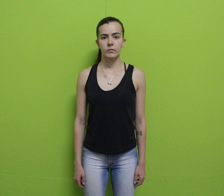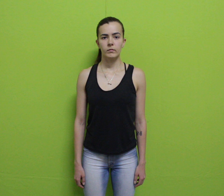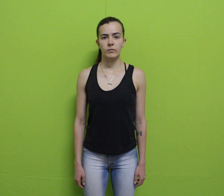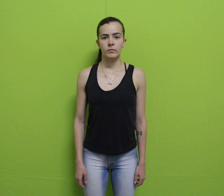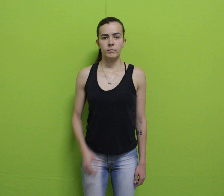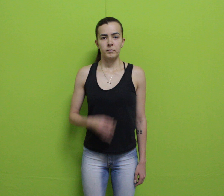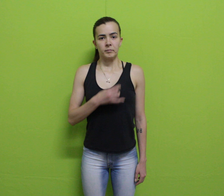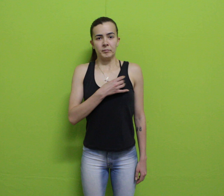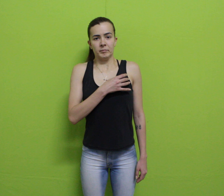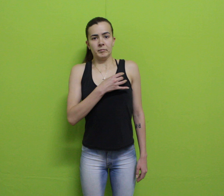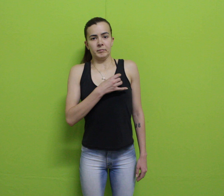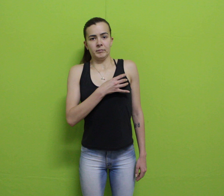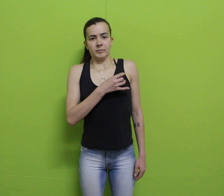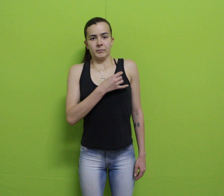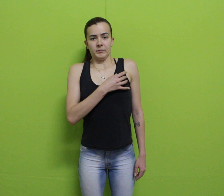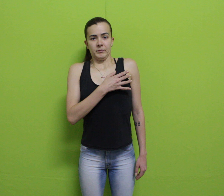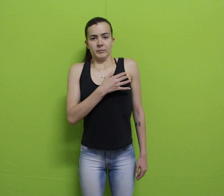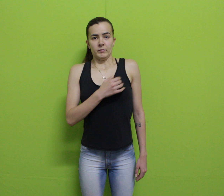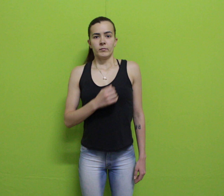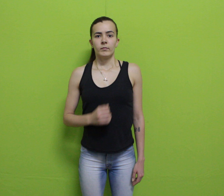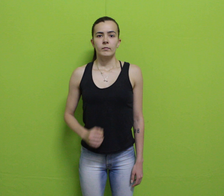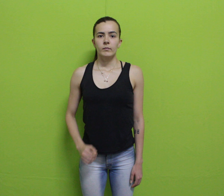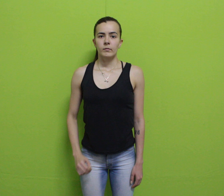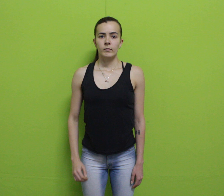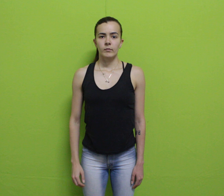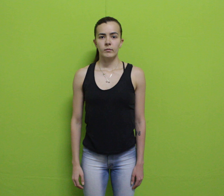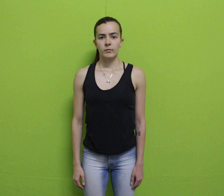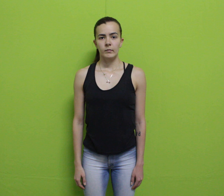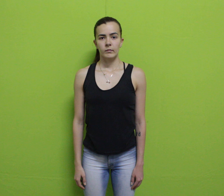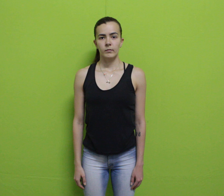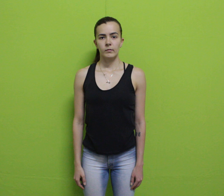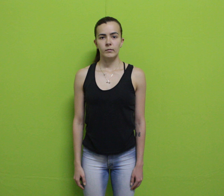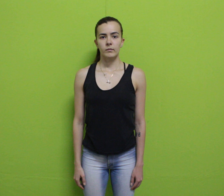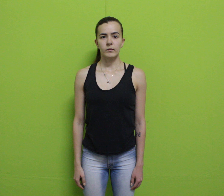medo